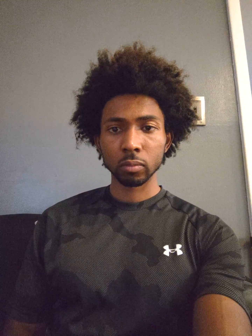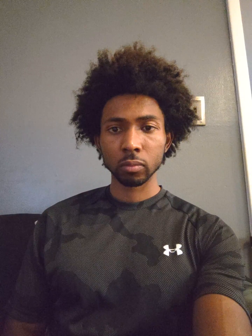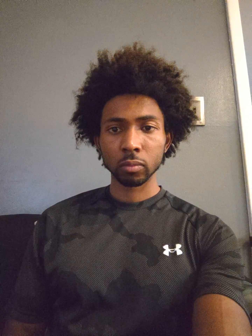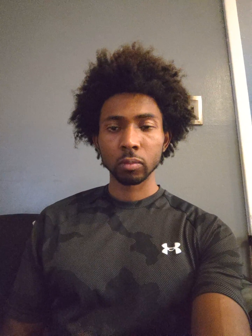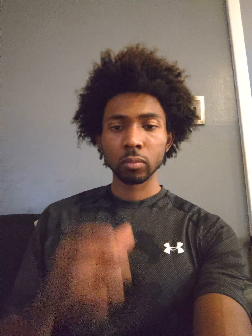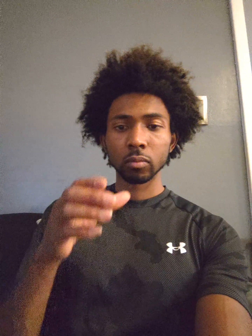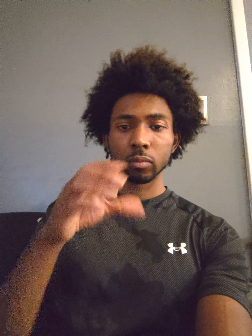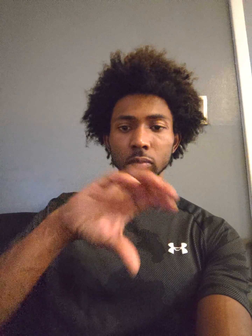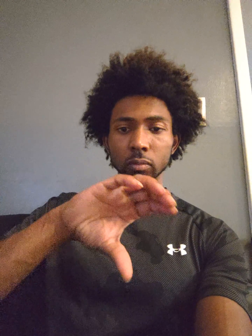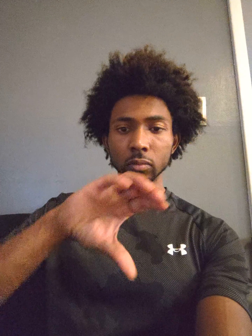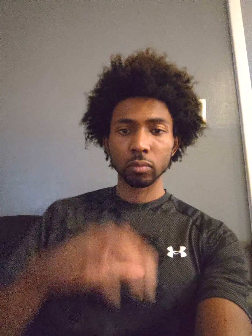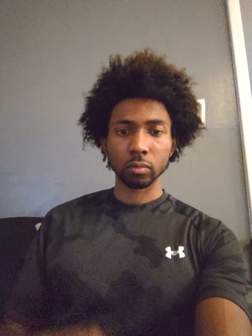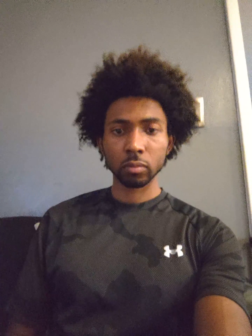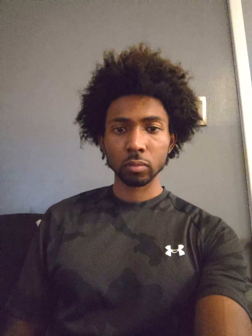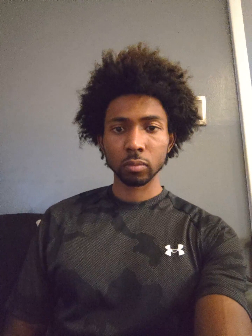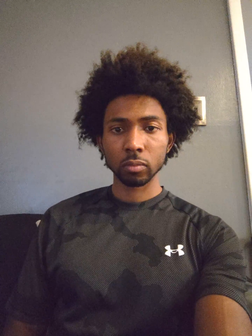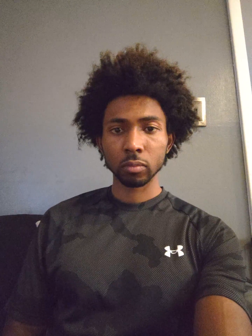pour